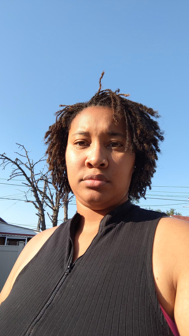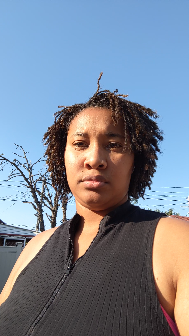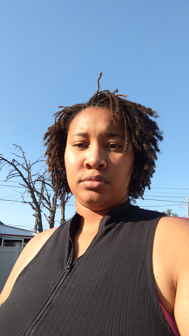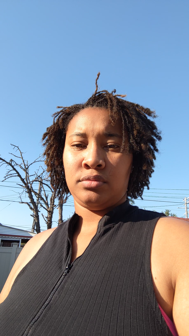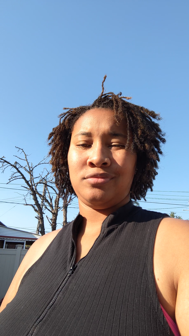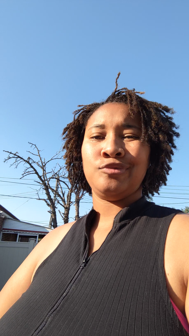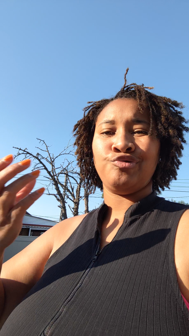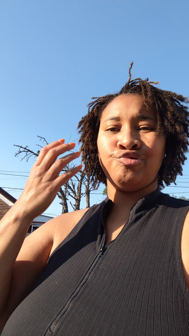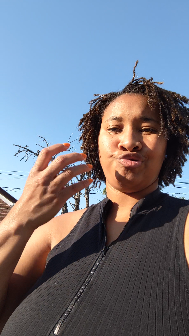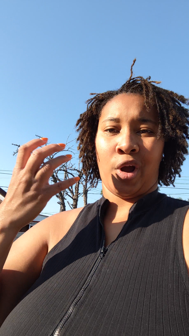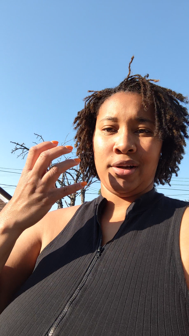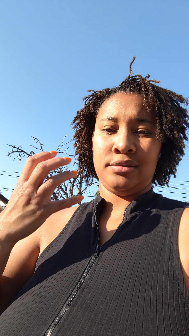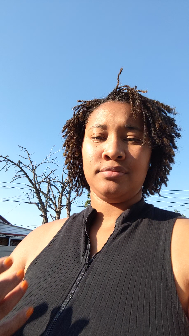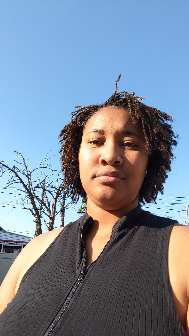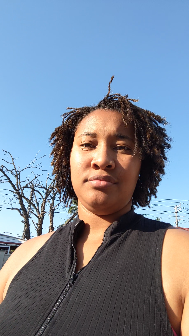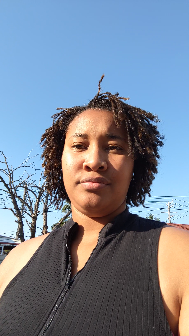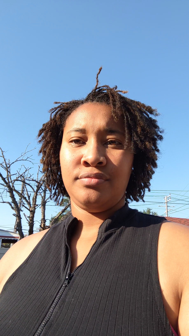shake